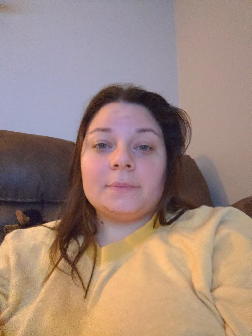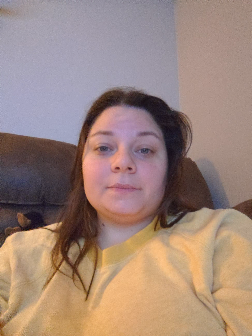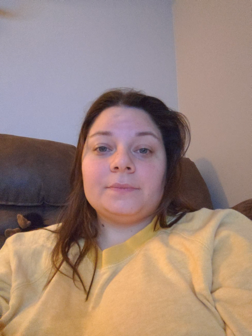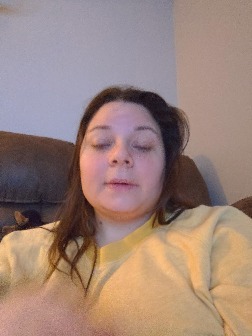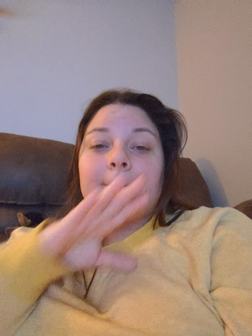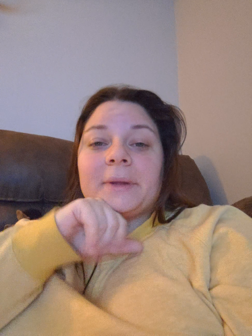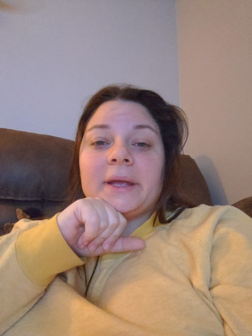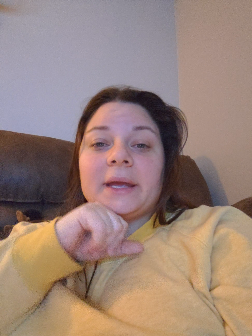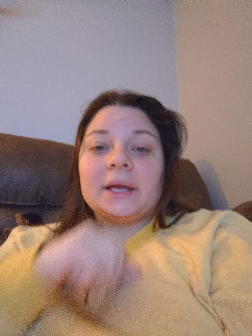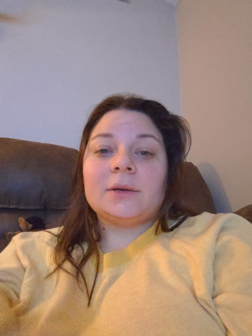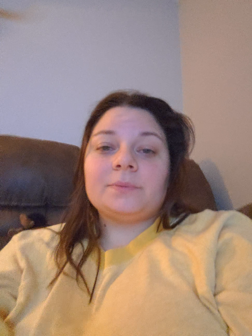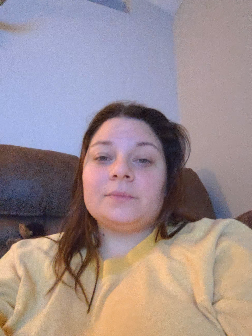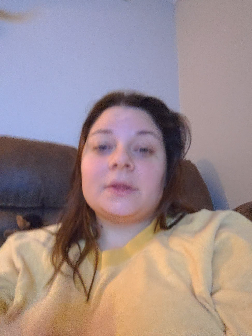pig